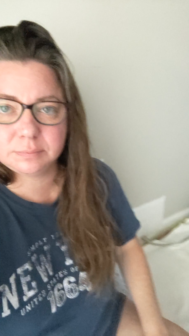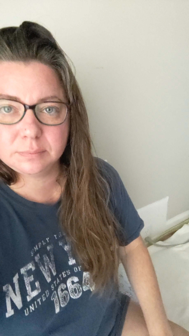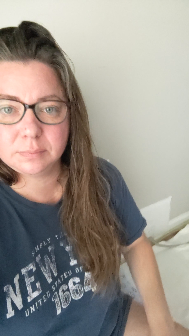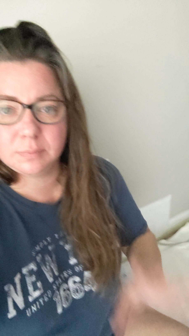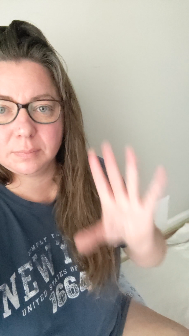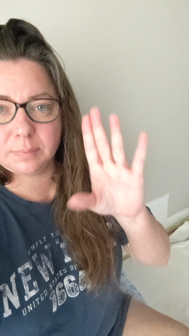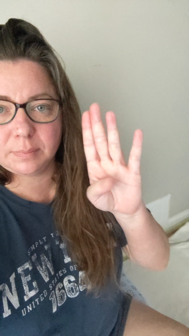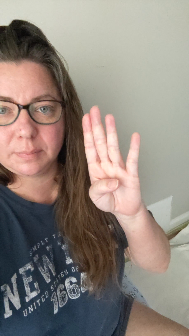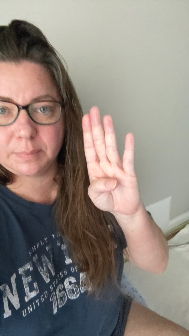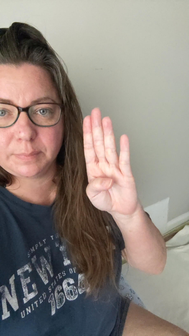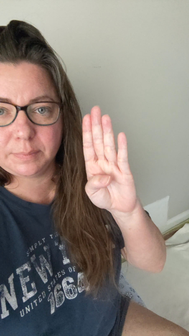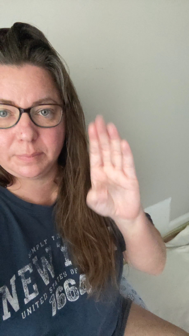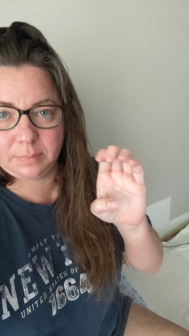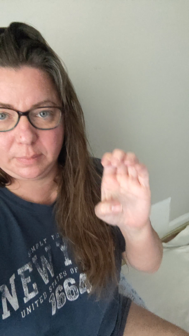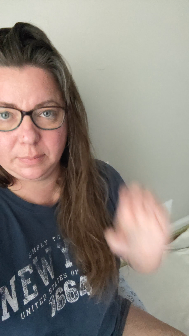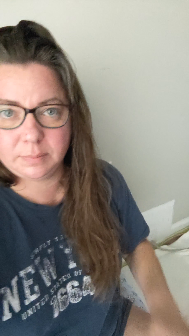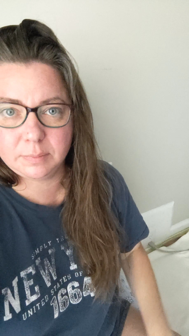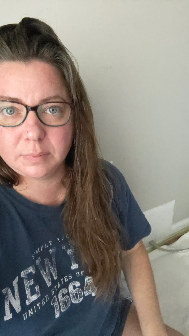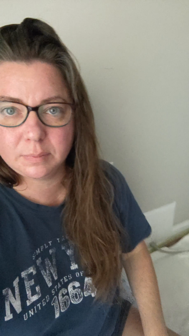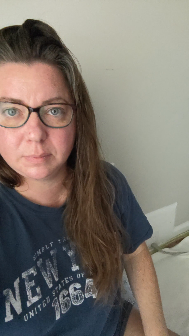be